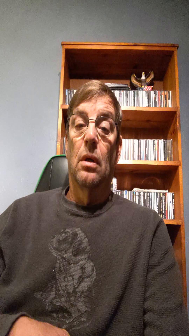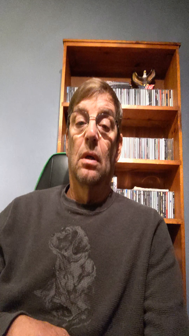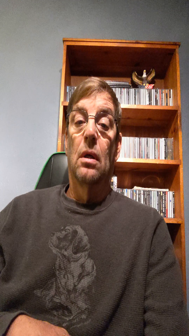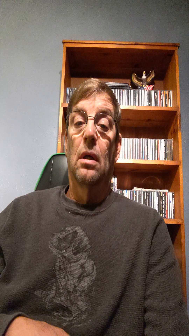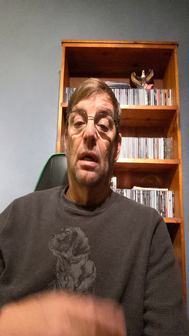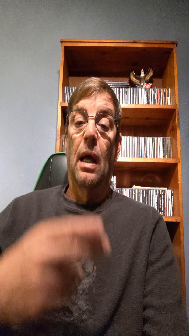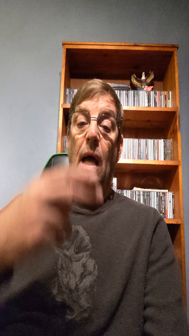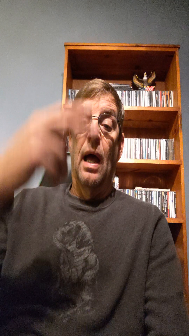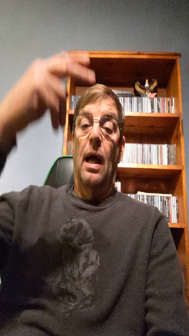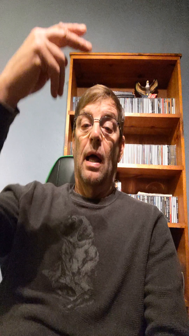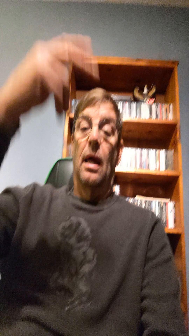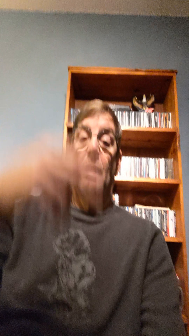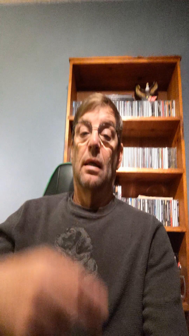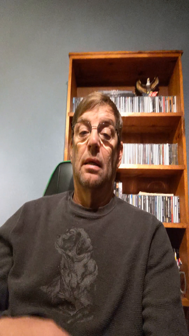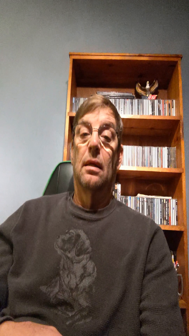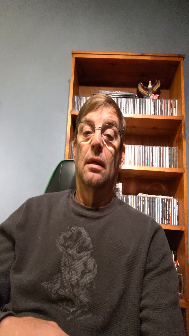high